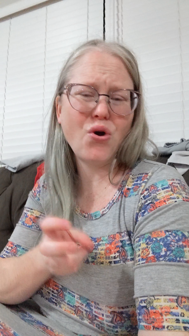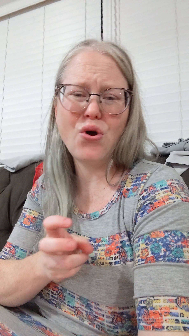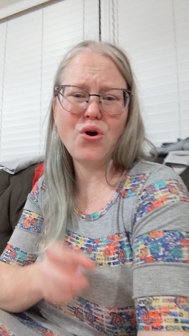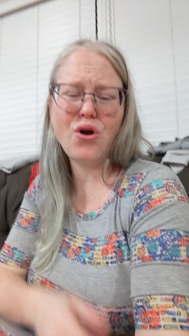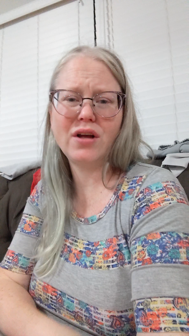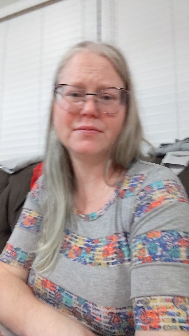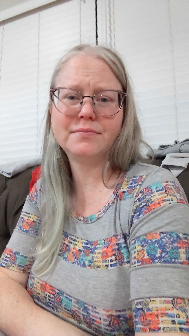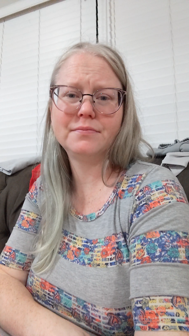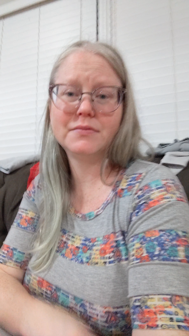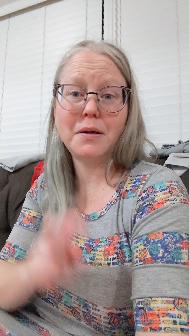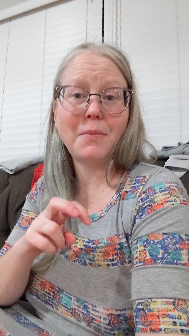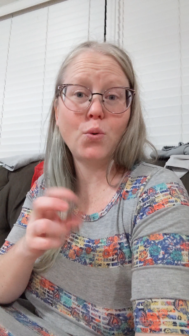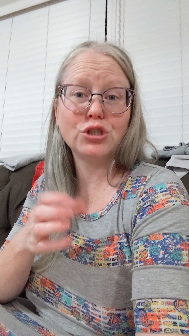potato chip